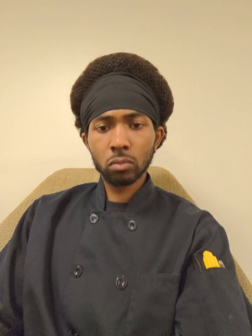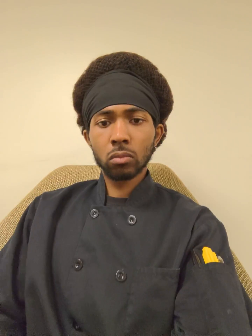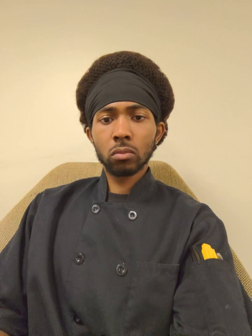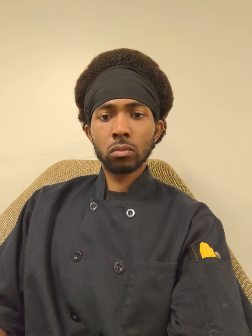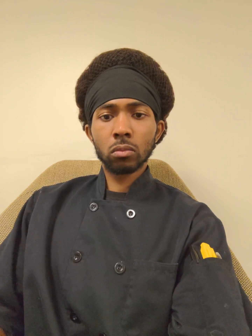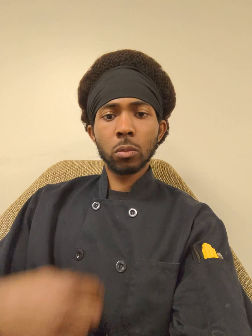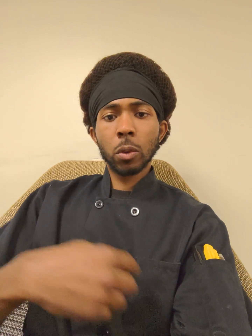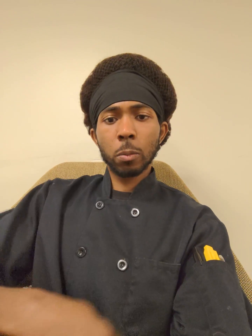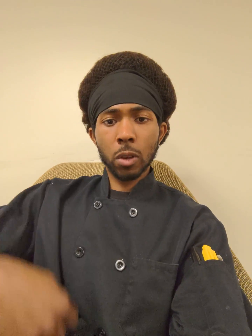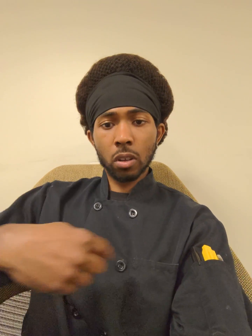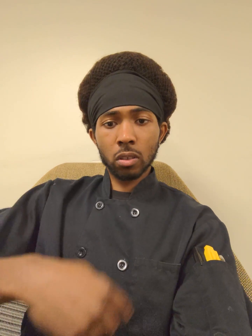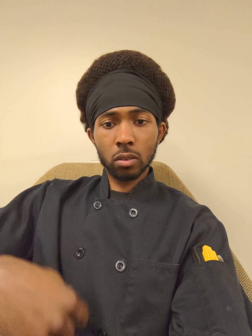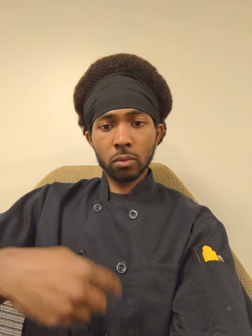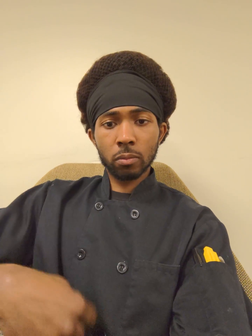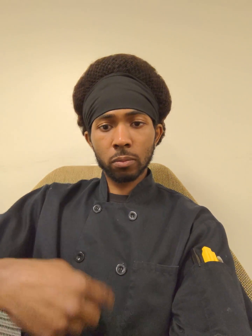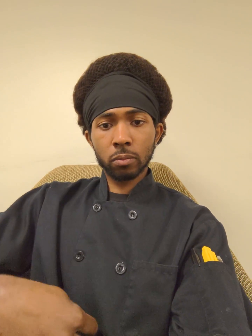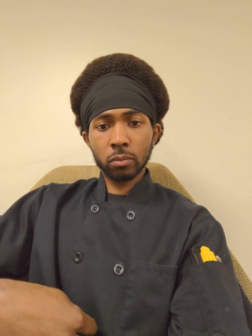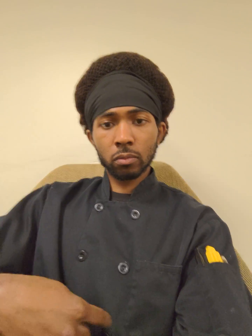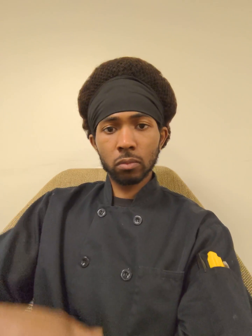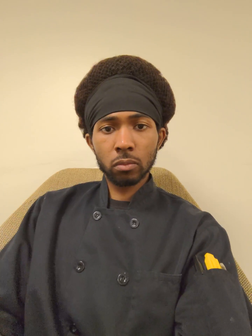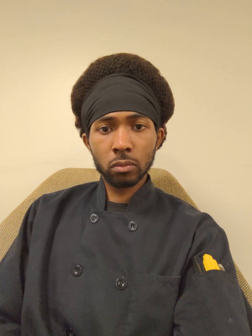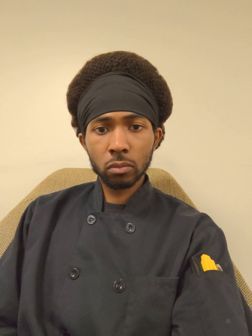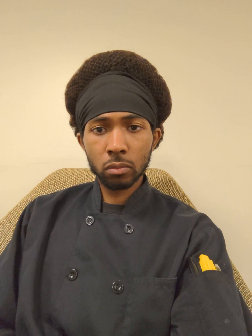belly button